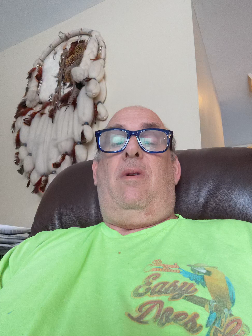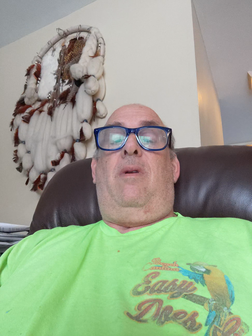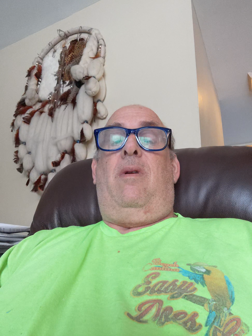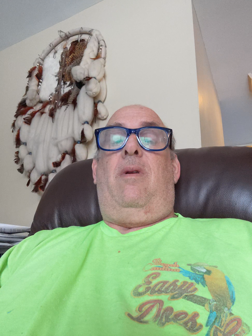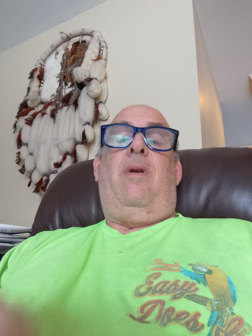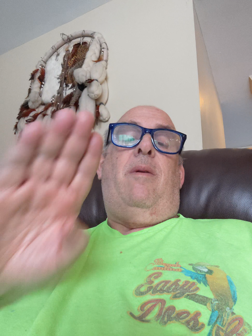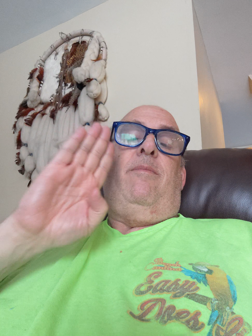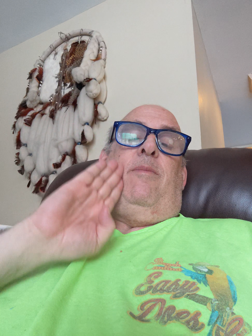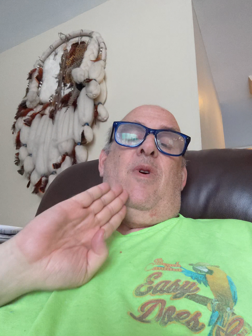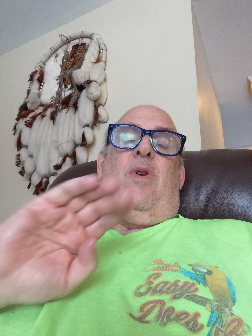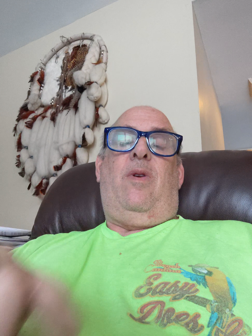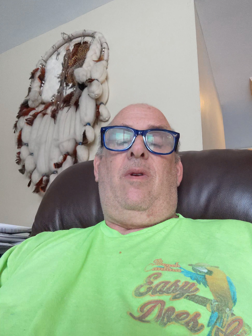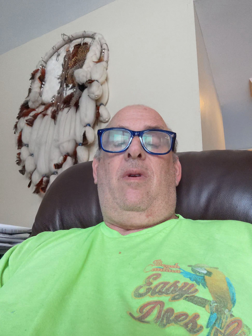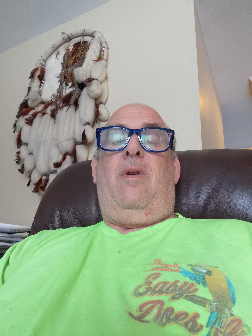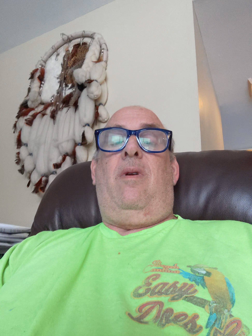brown